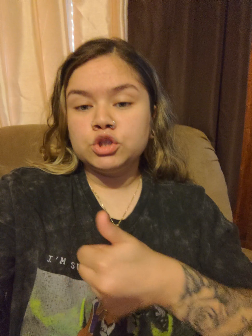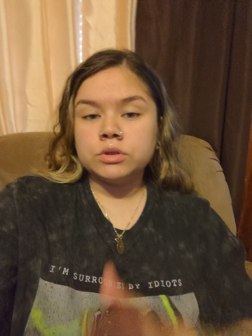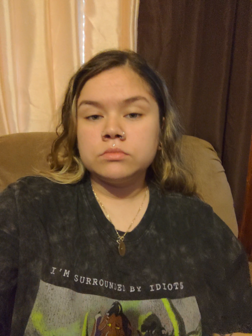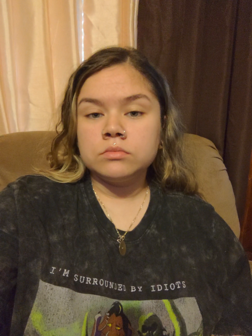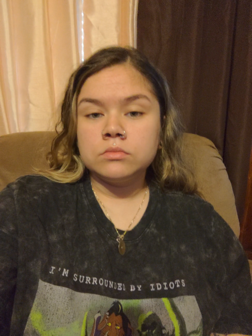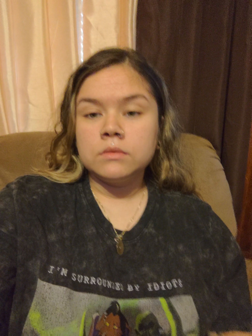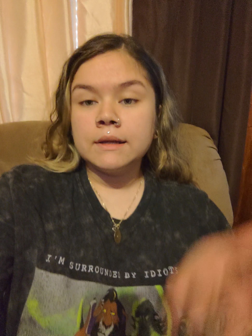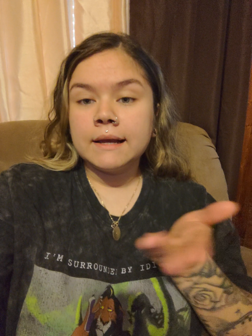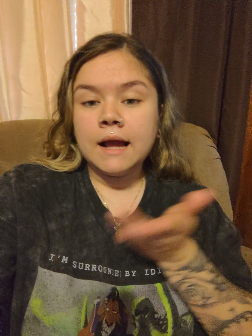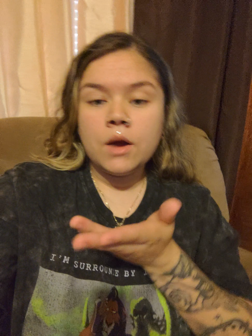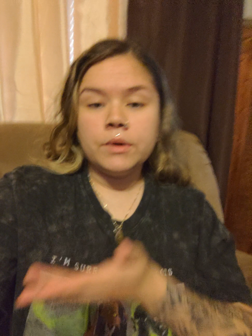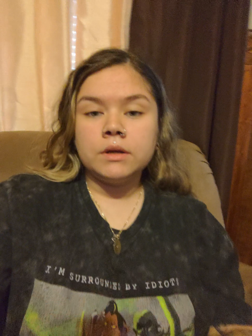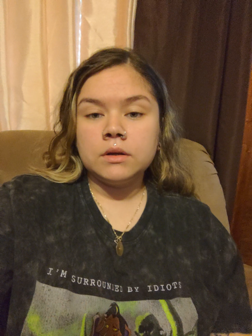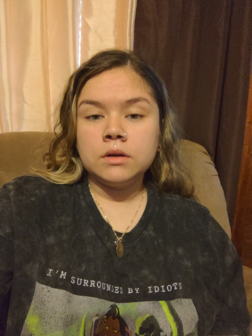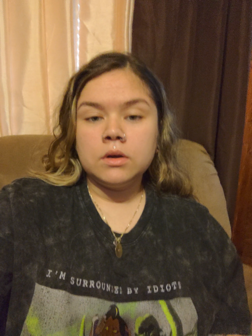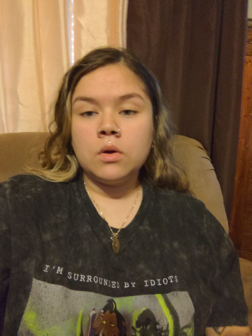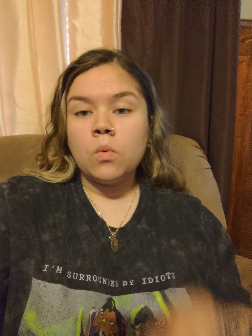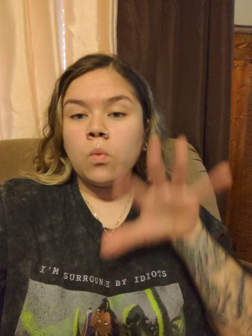carry